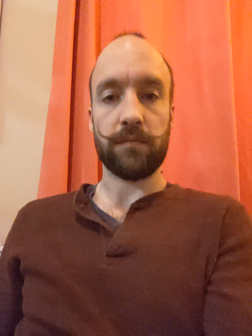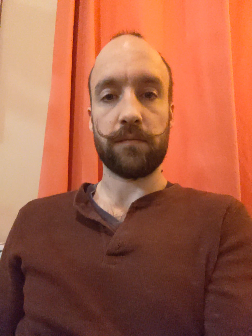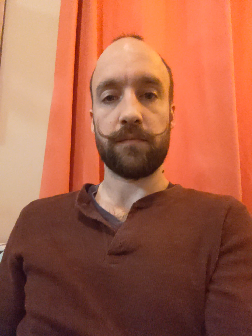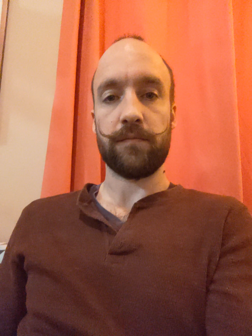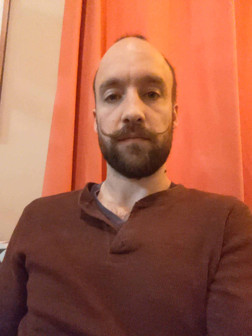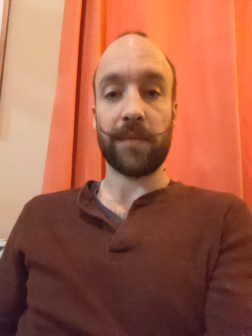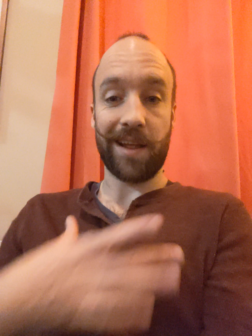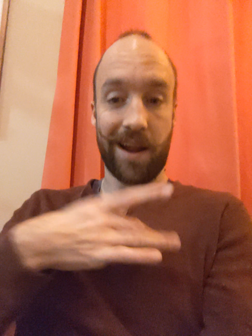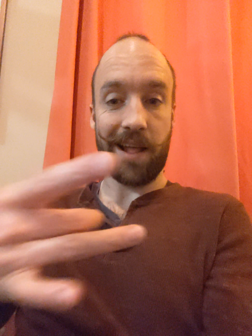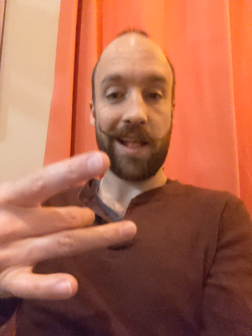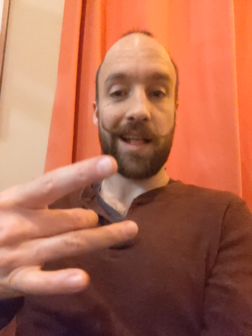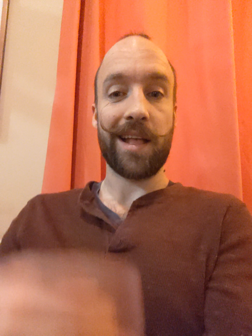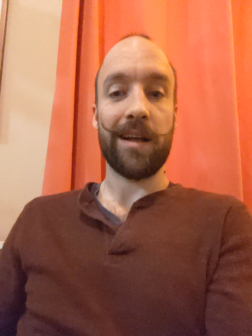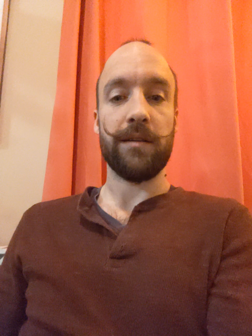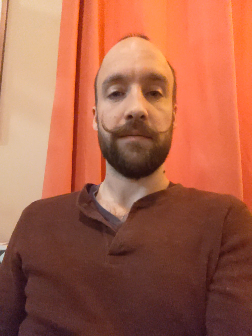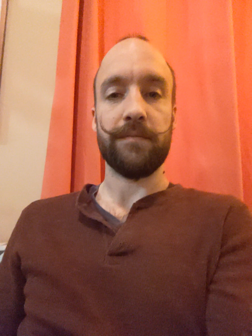like